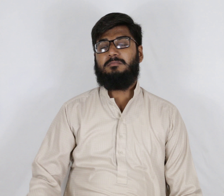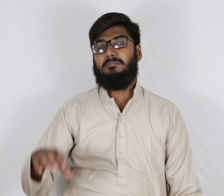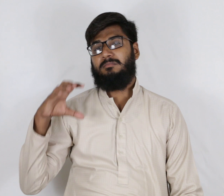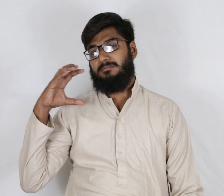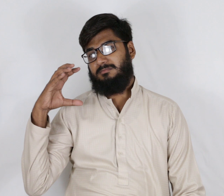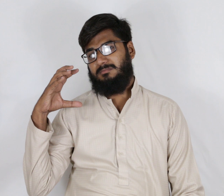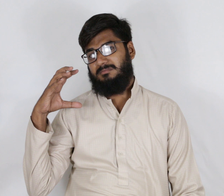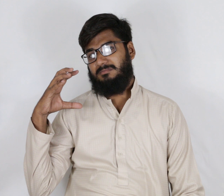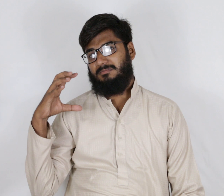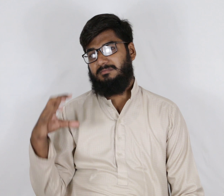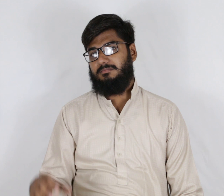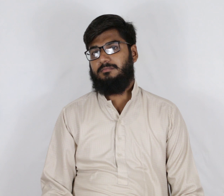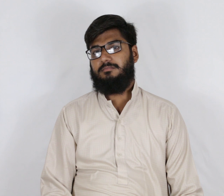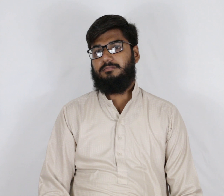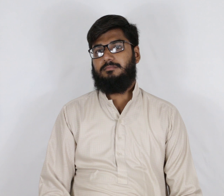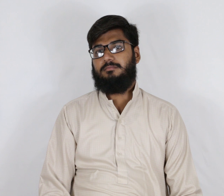stiff